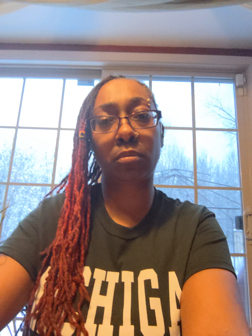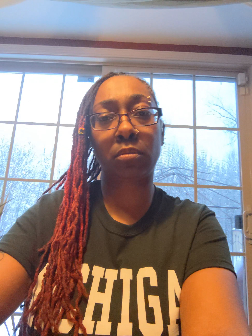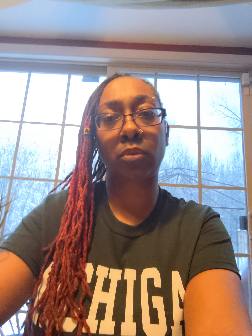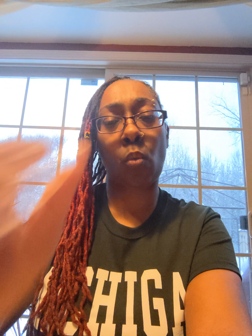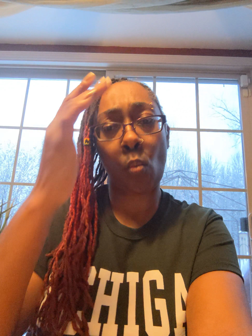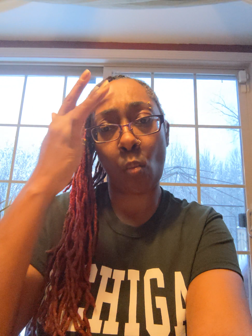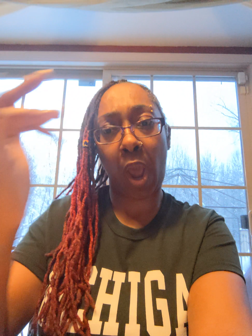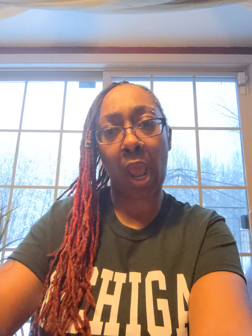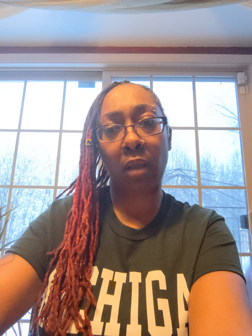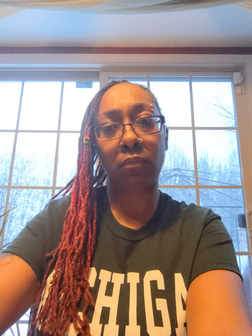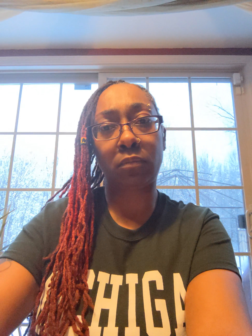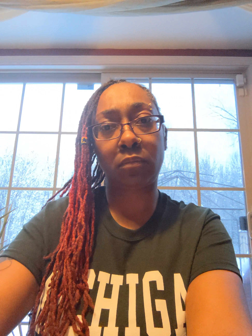why